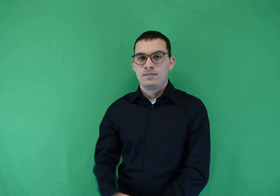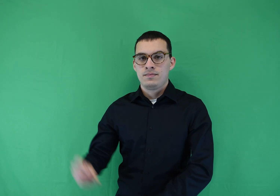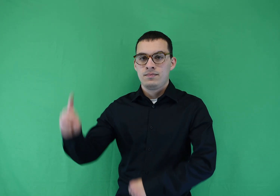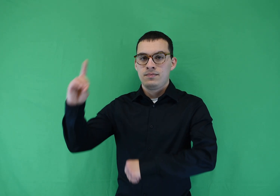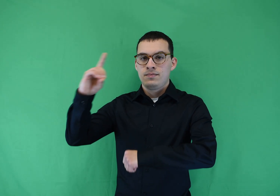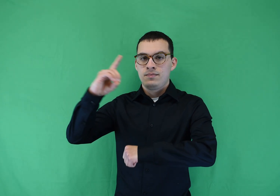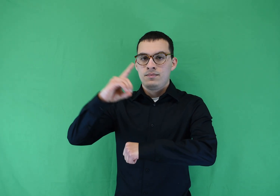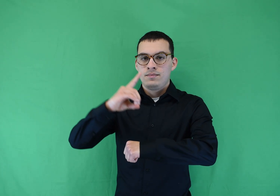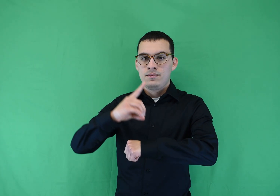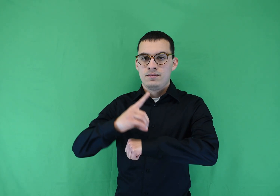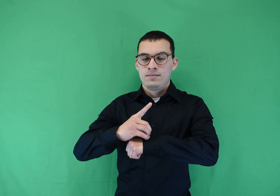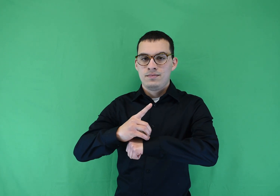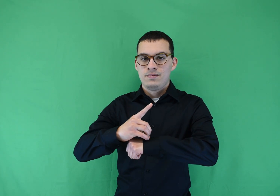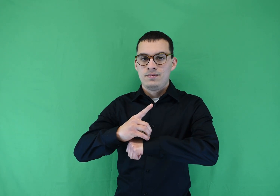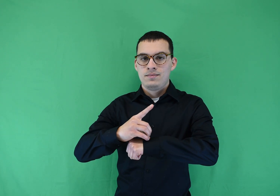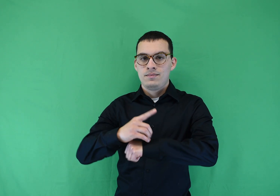día